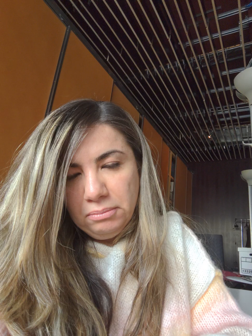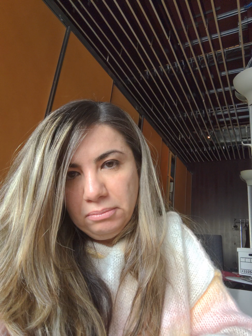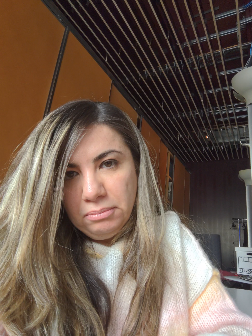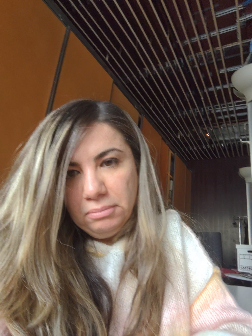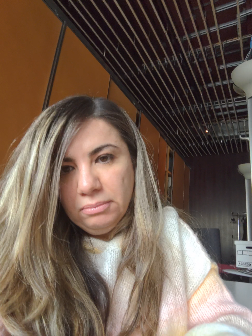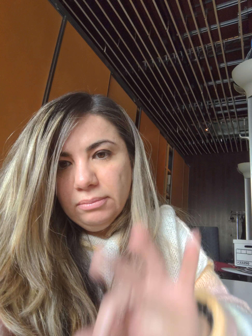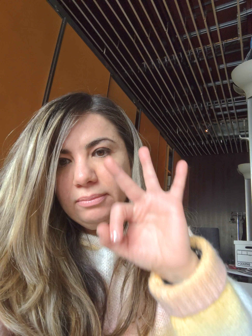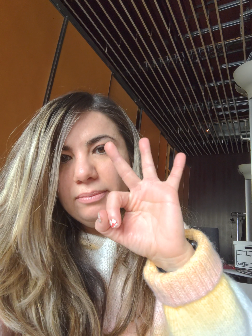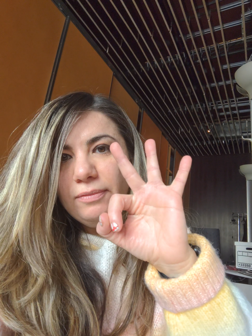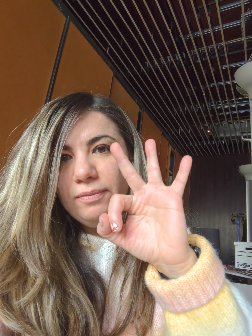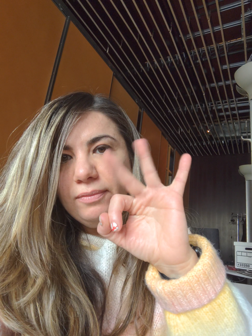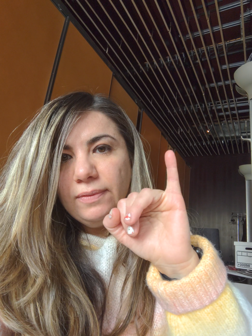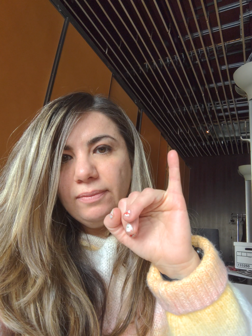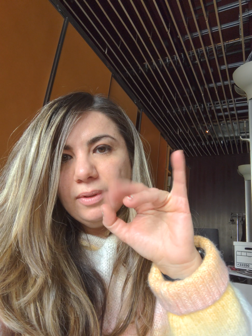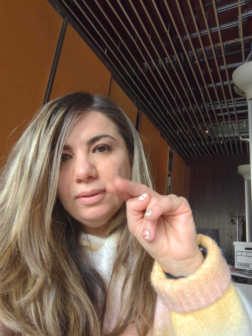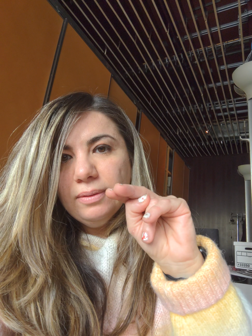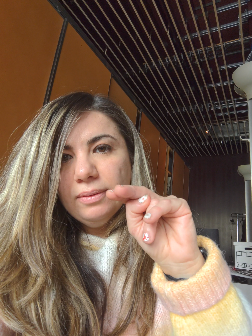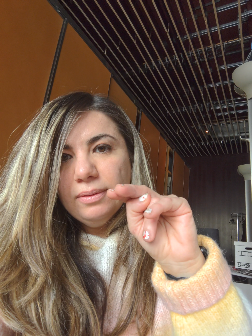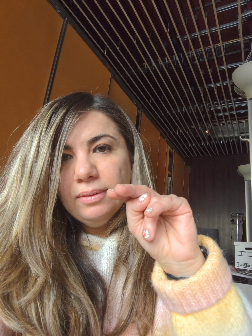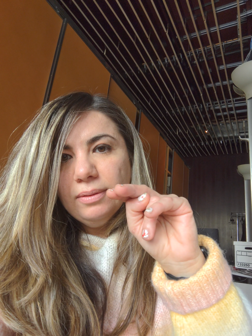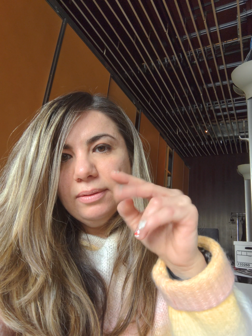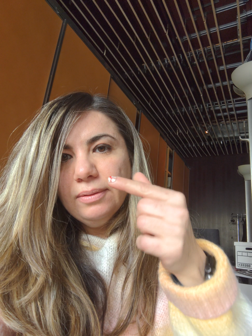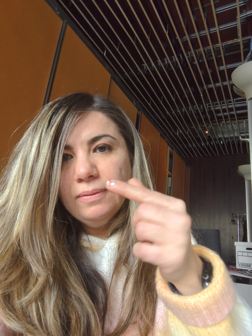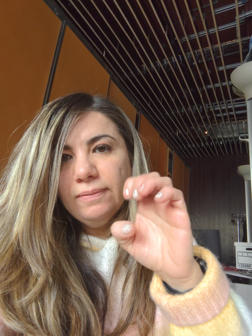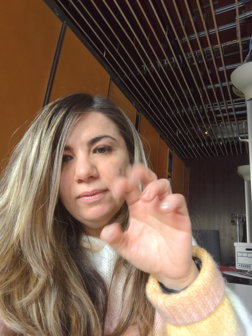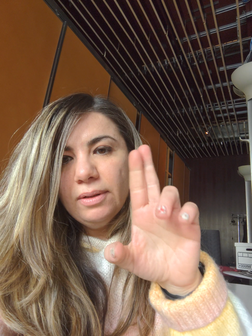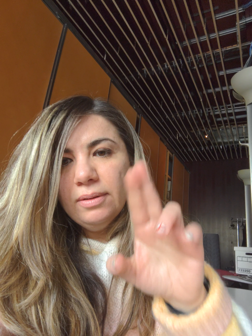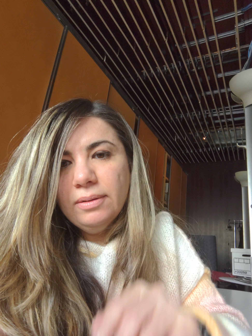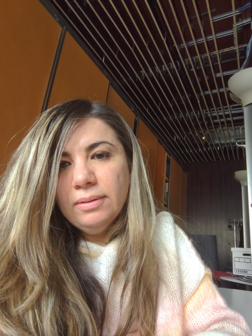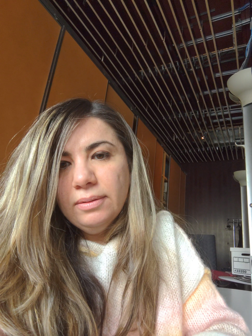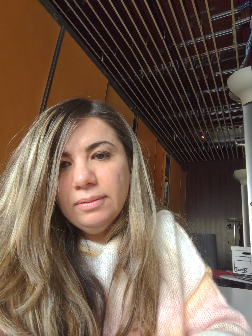finger